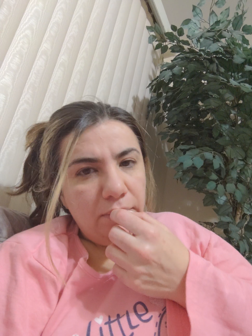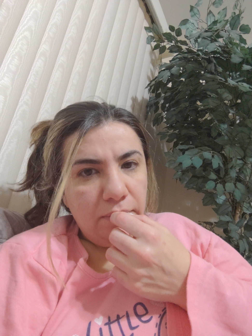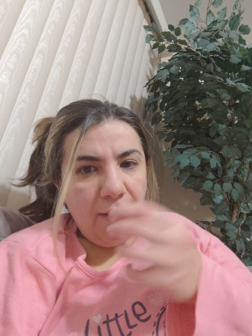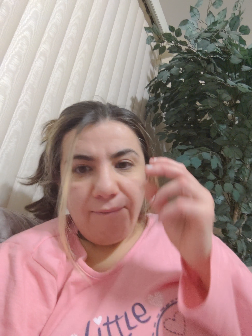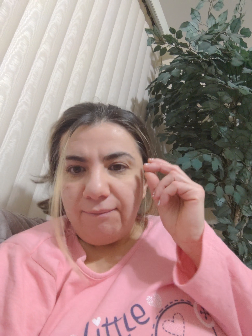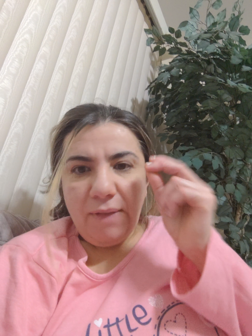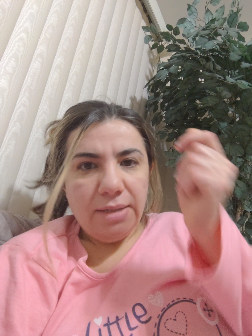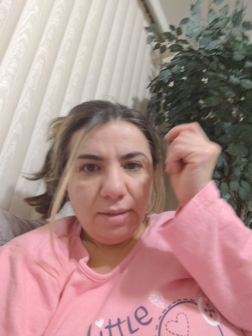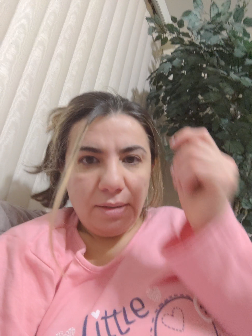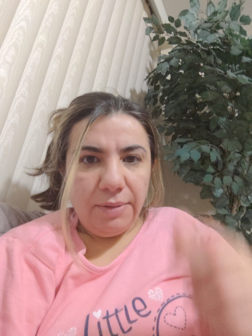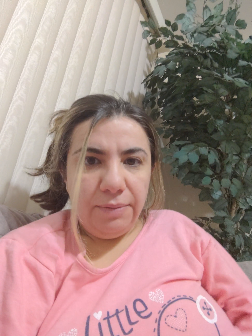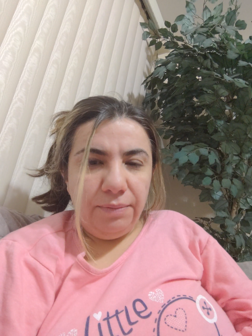fast